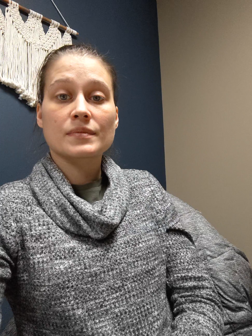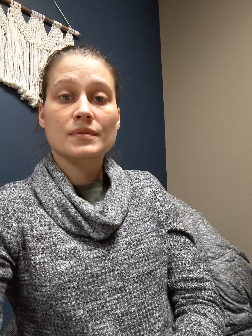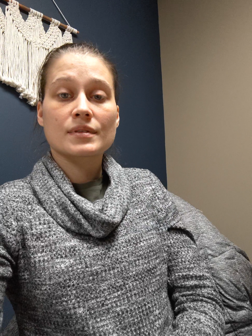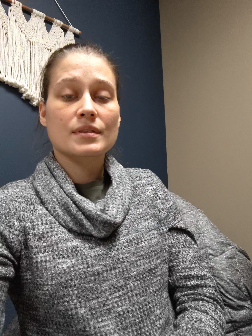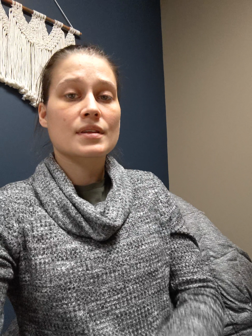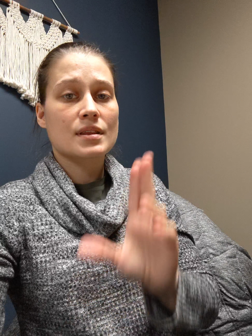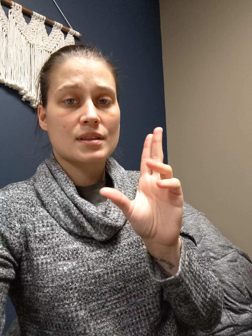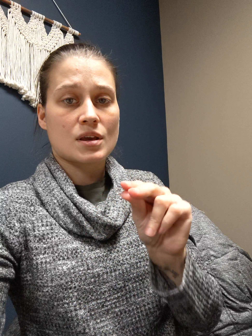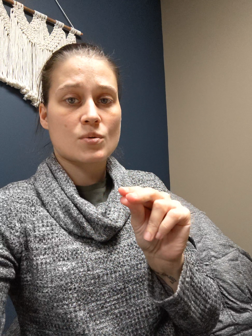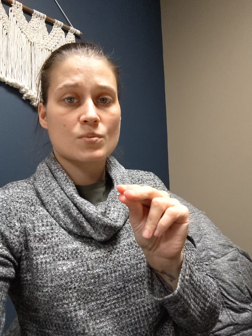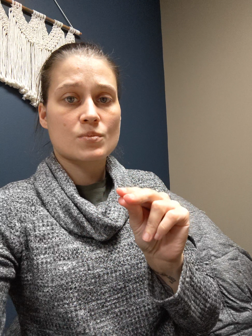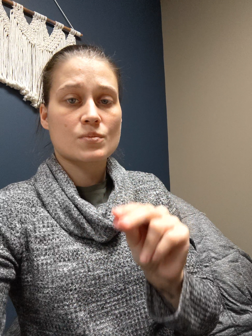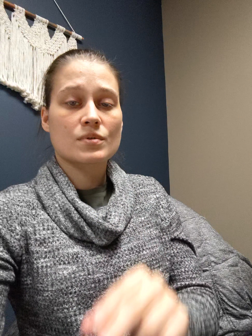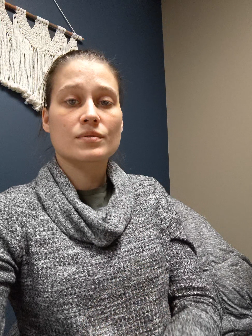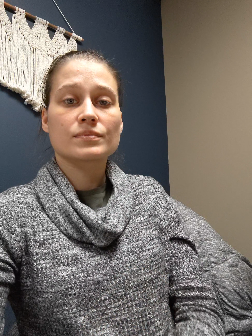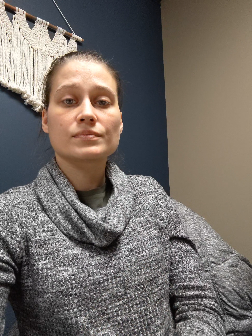no